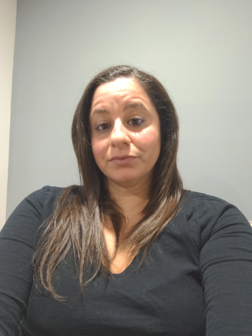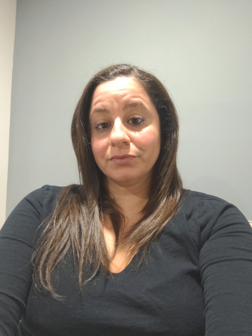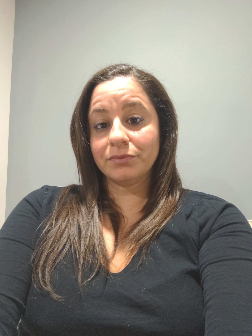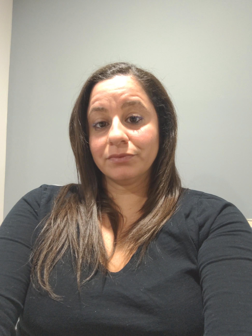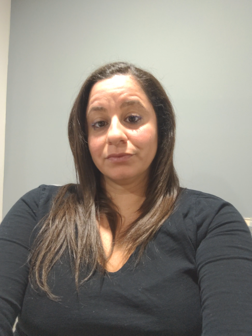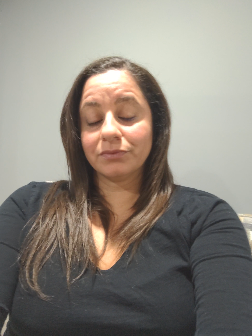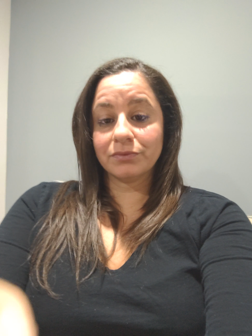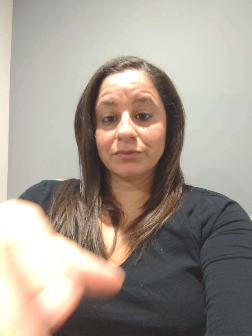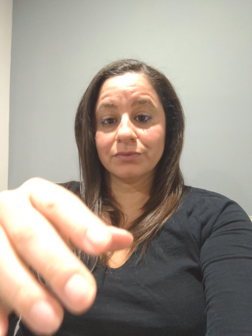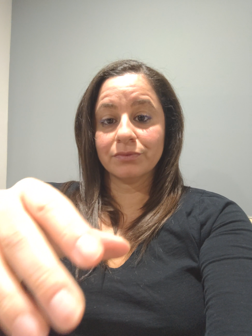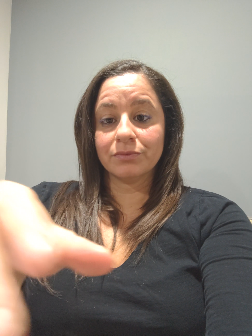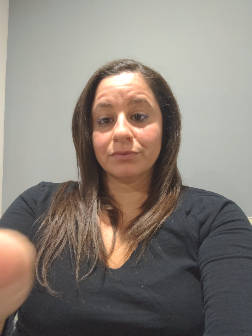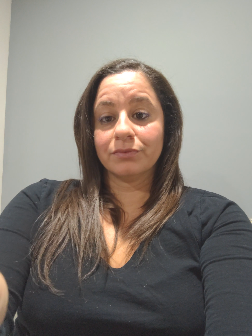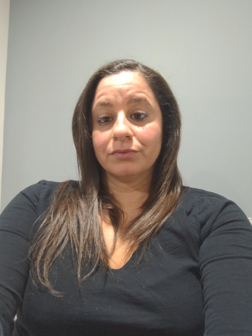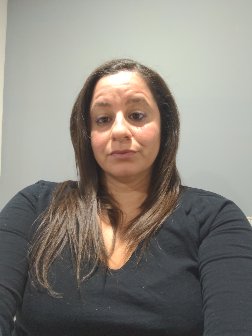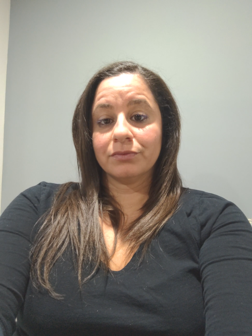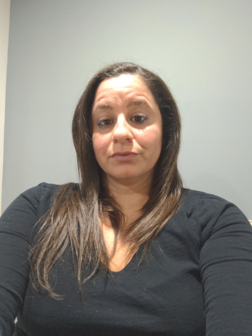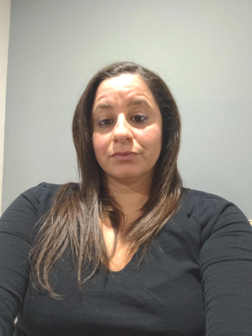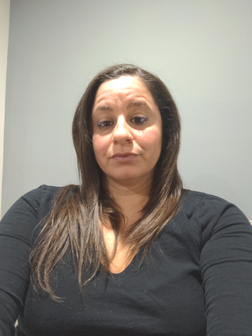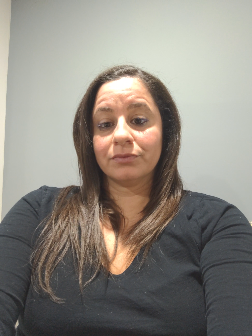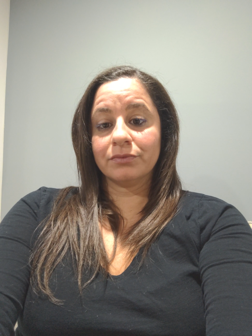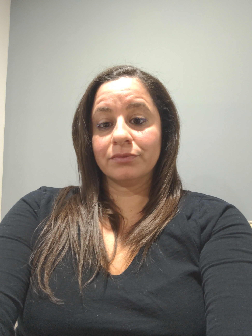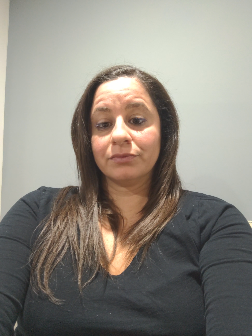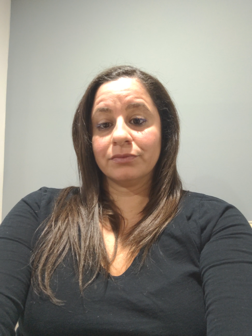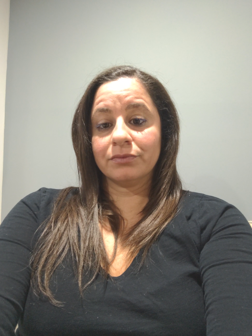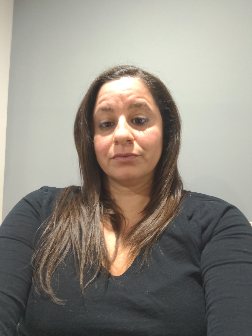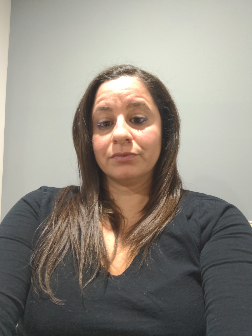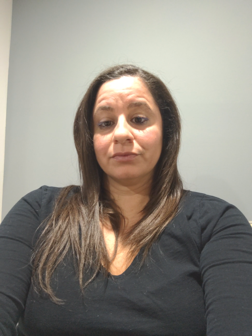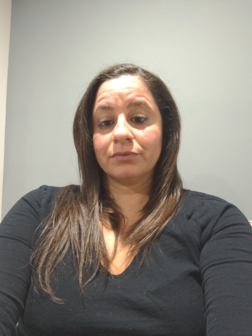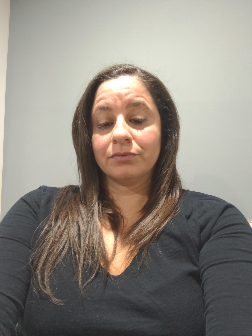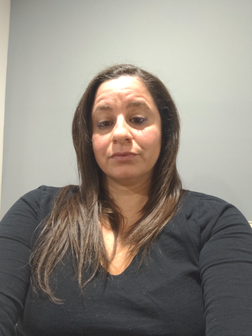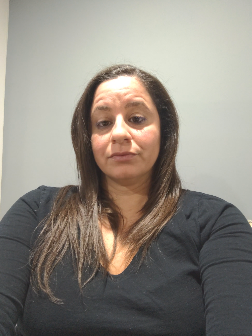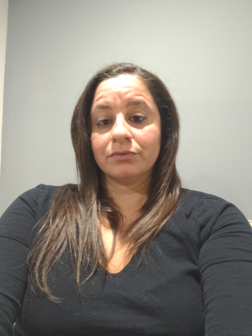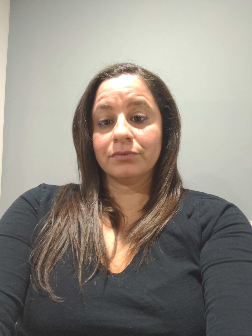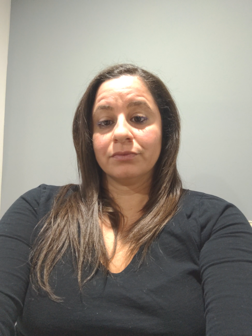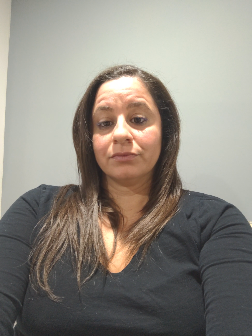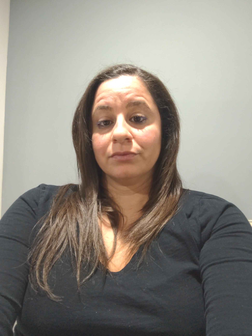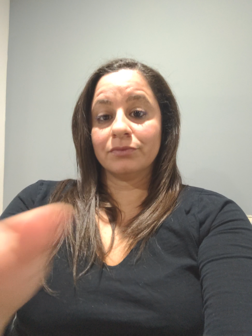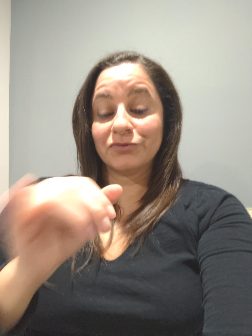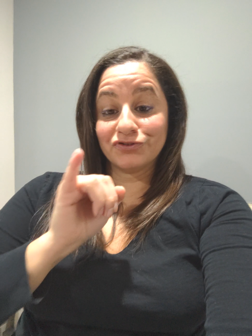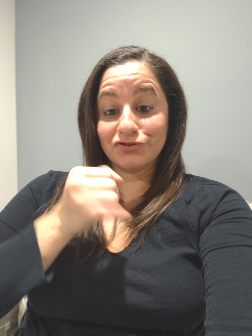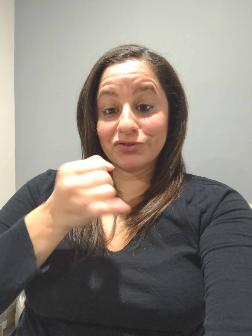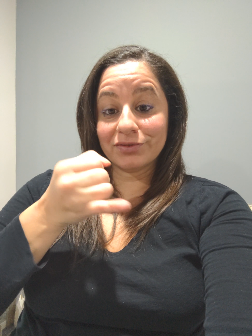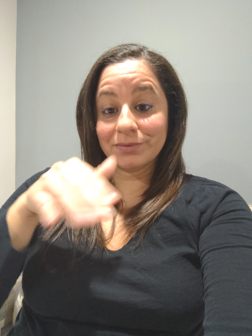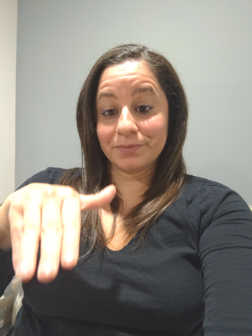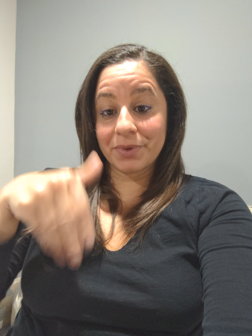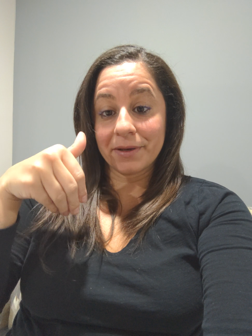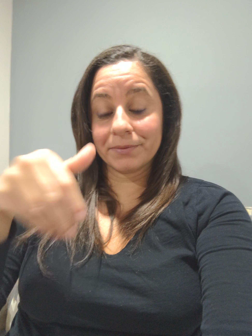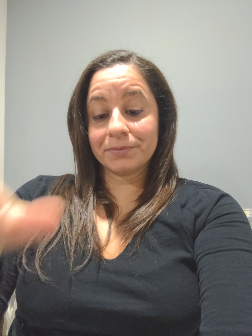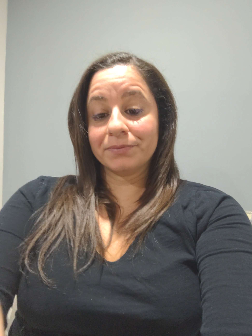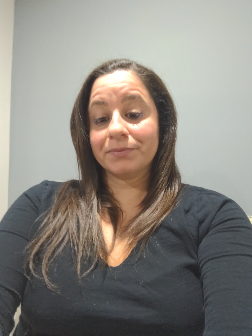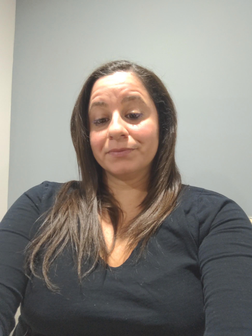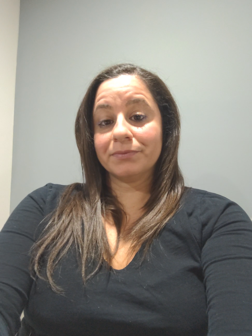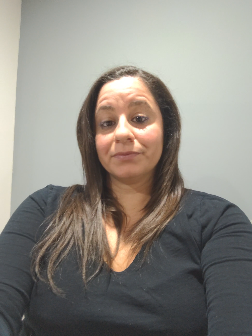jeans